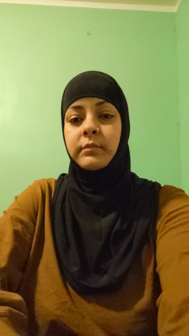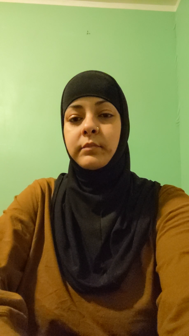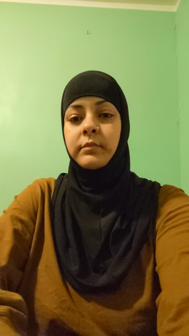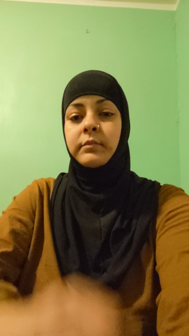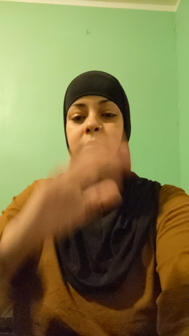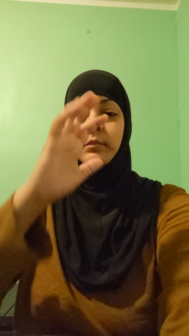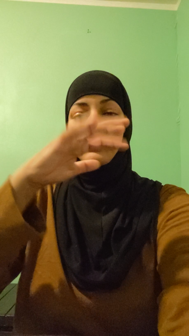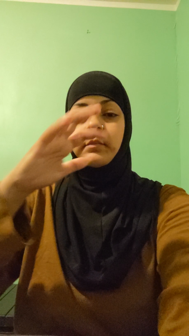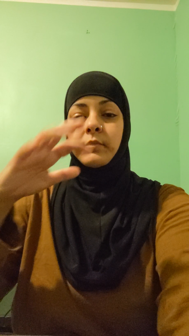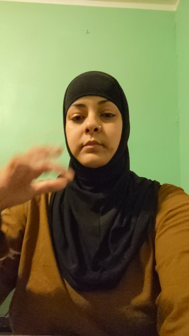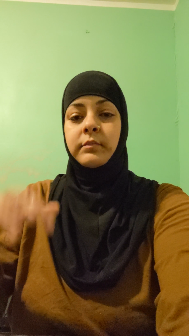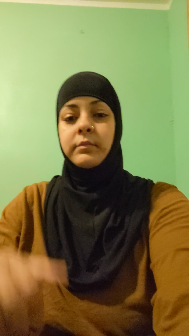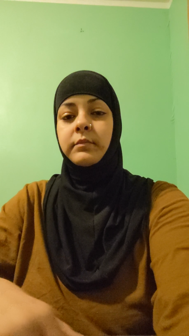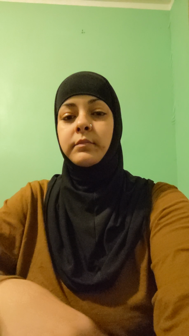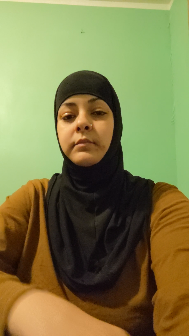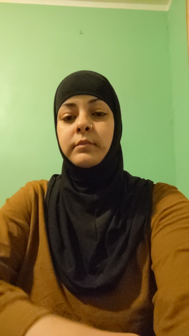grapes